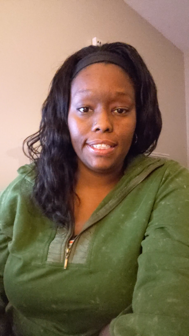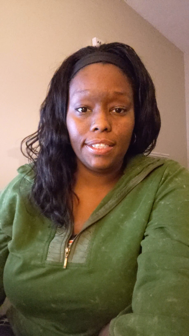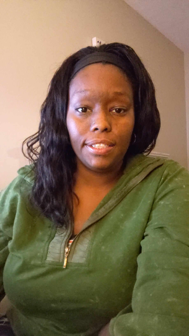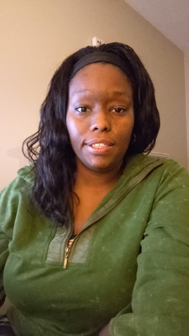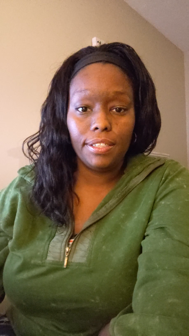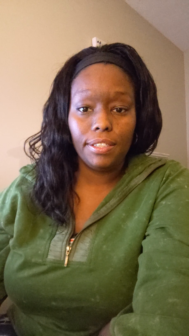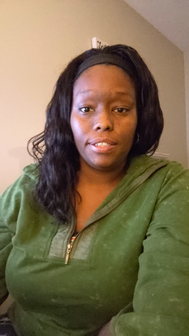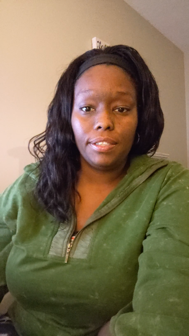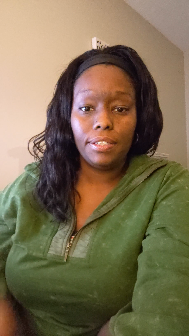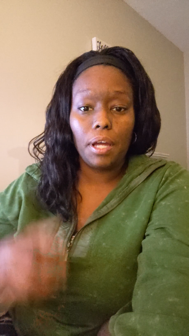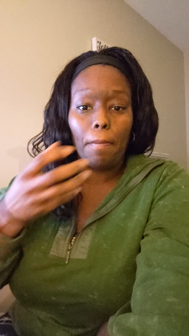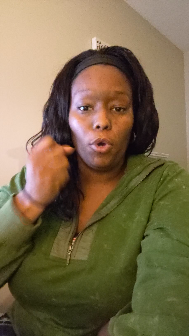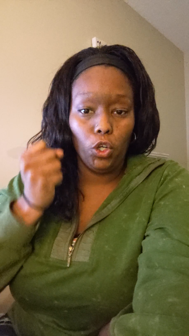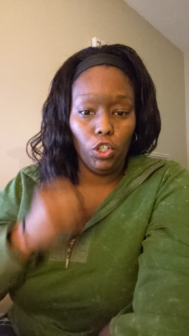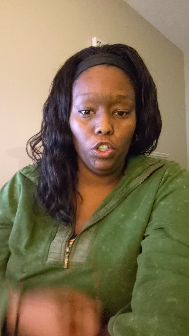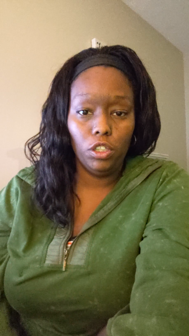pull